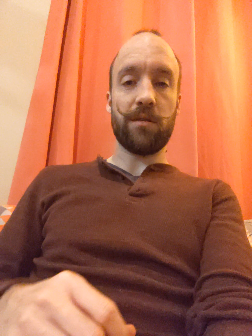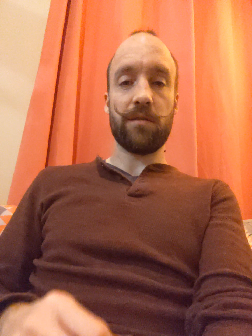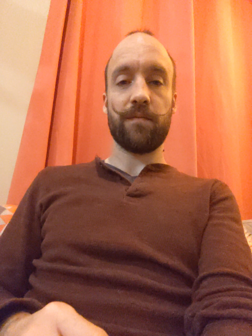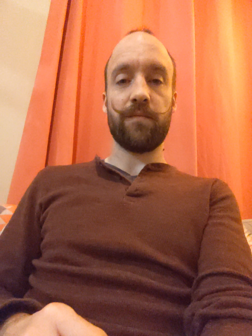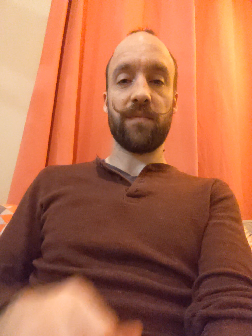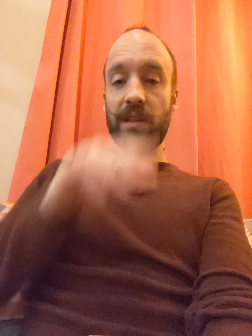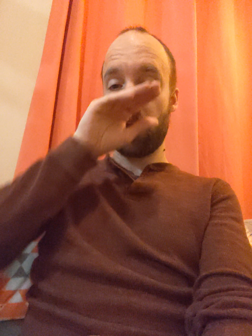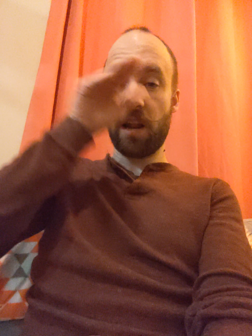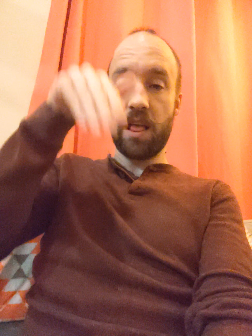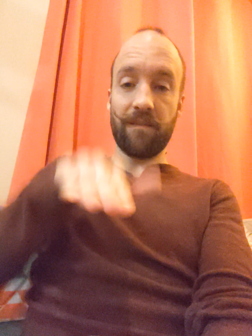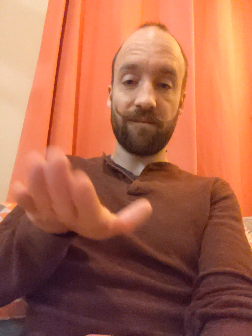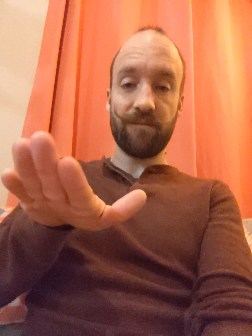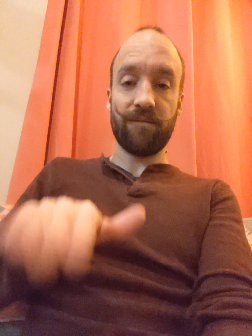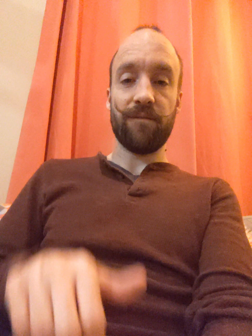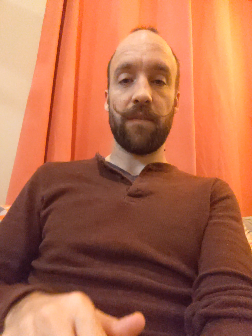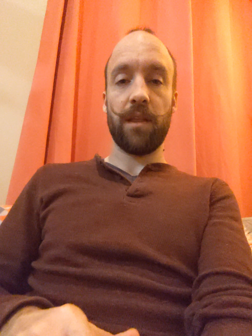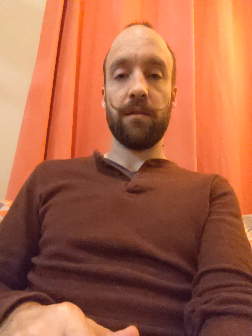elephant